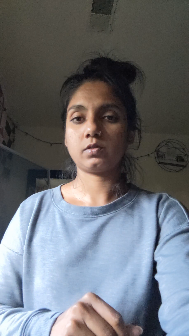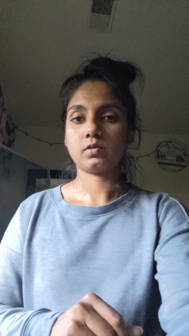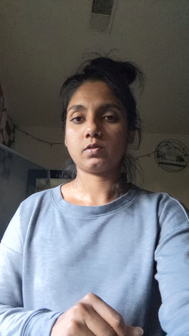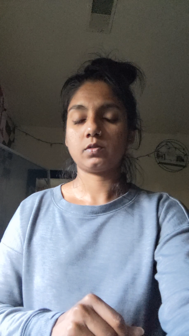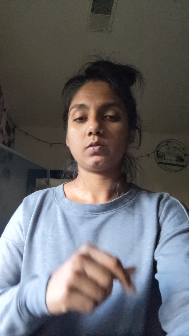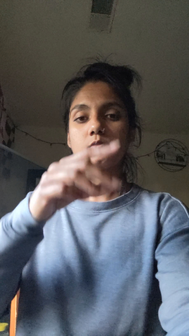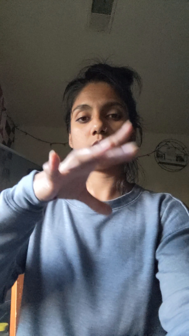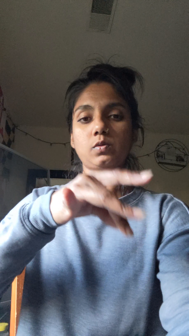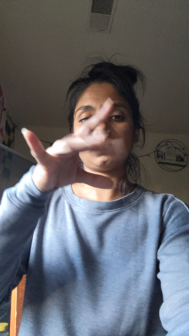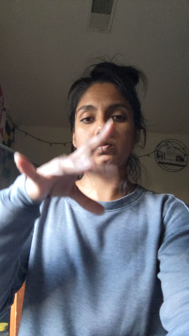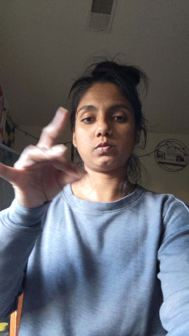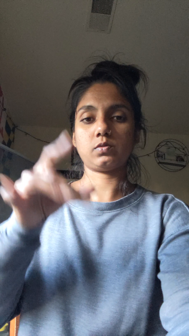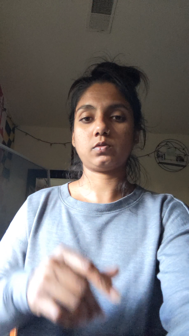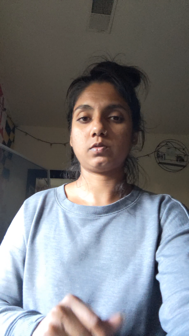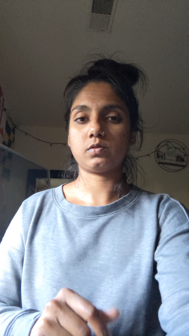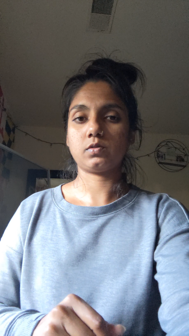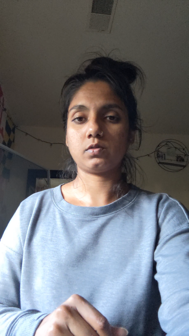choose